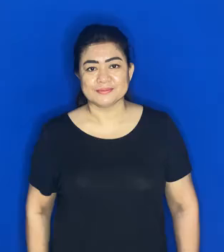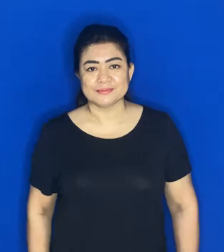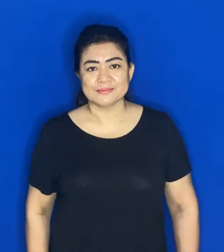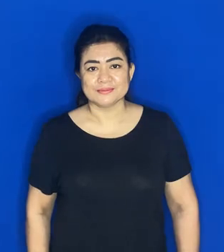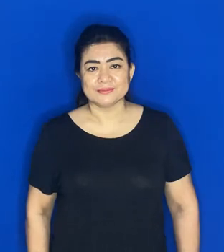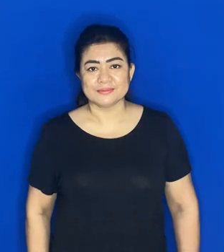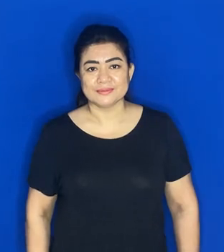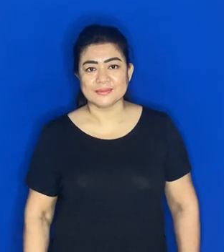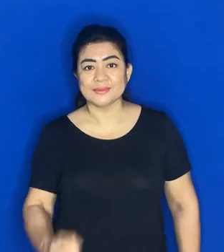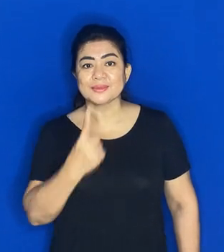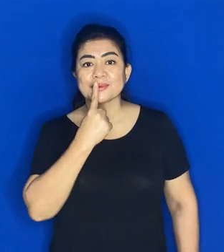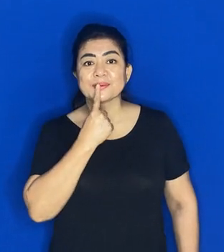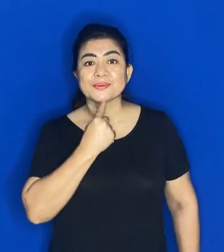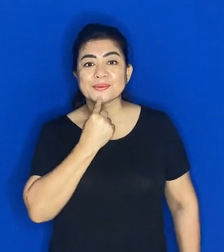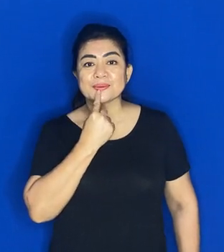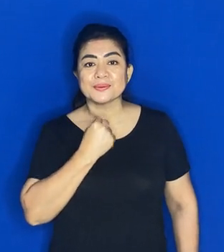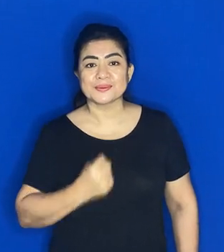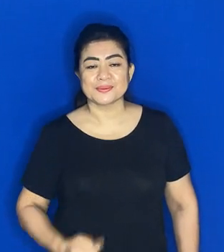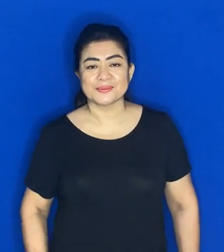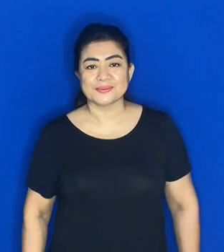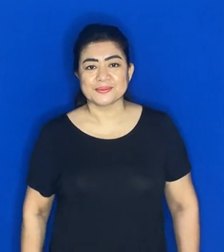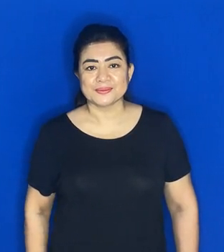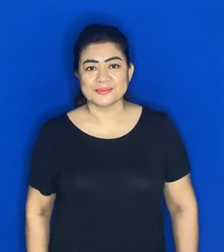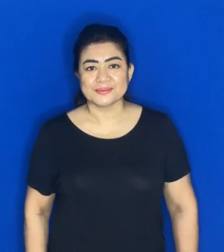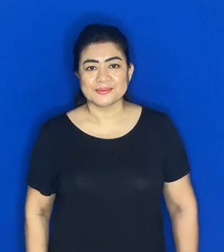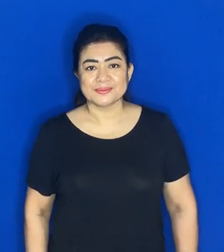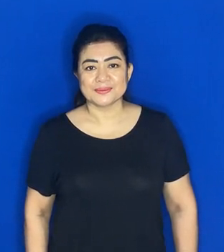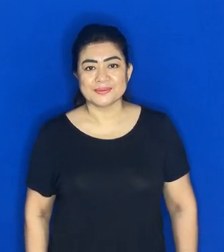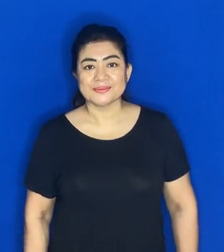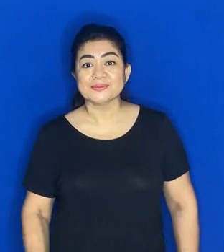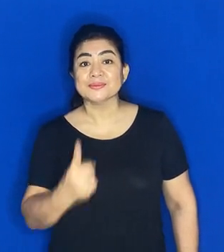red